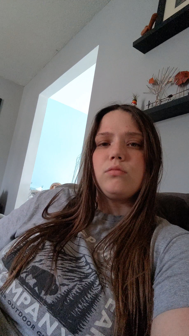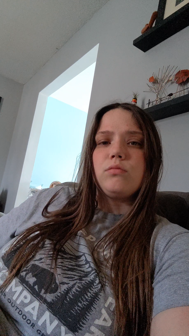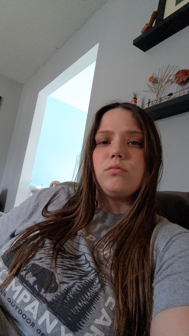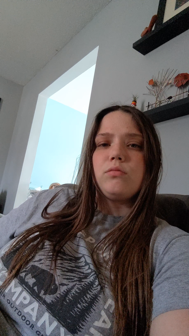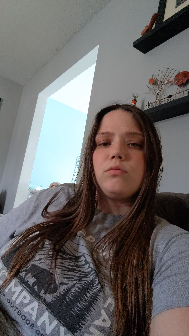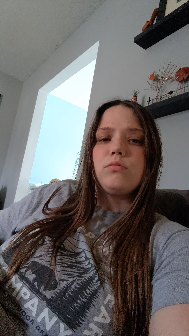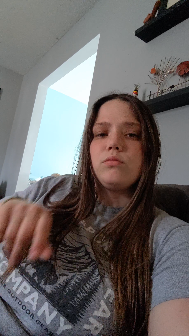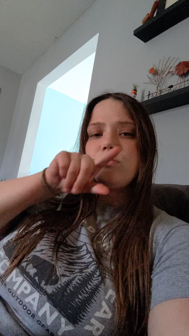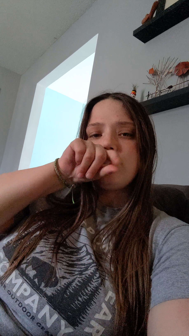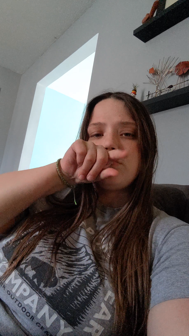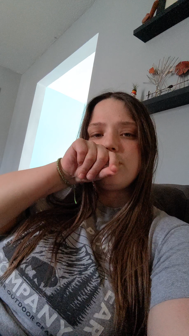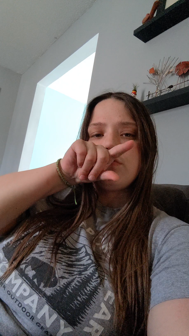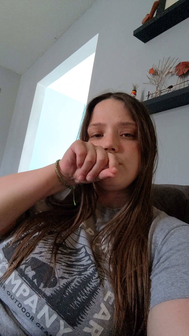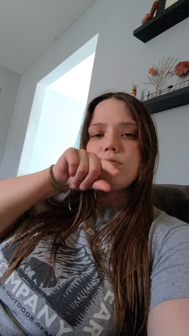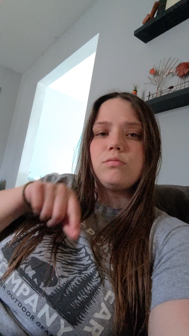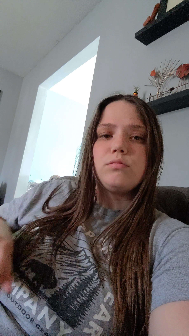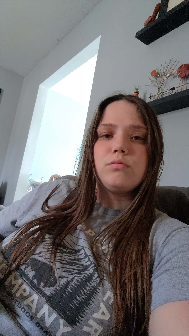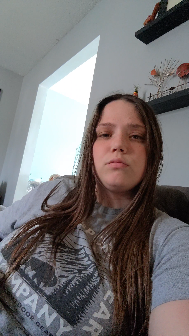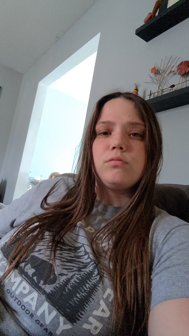chicken